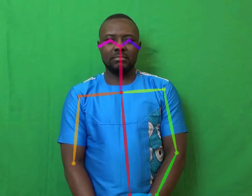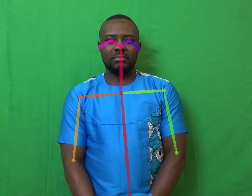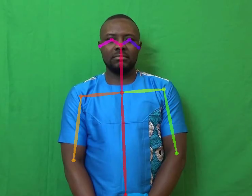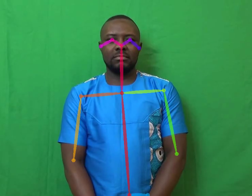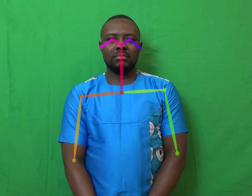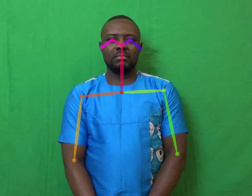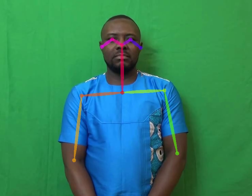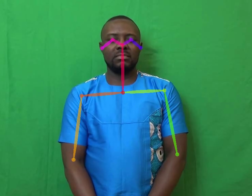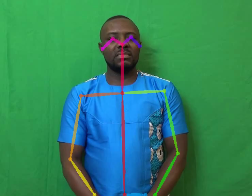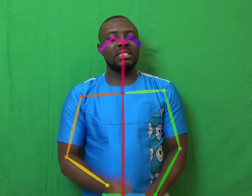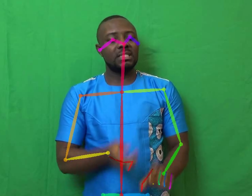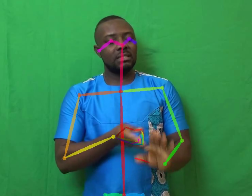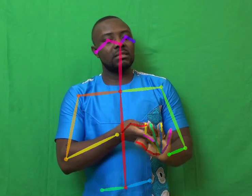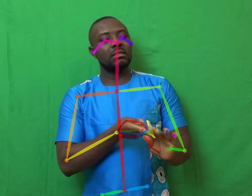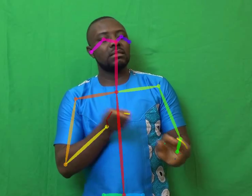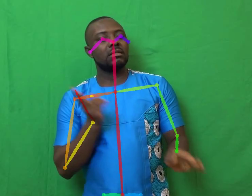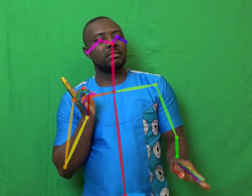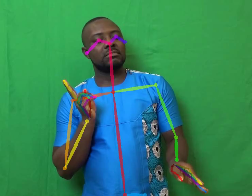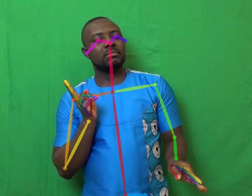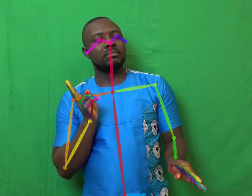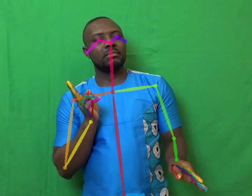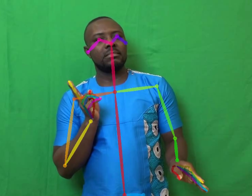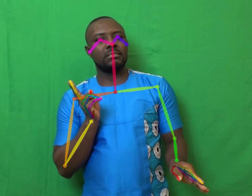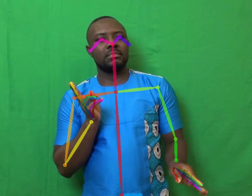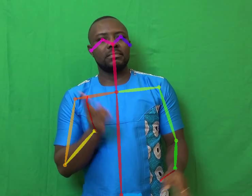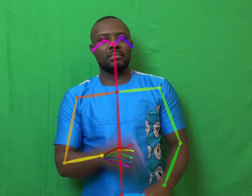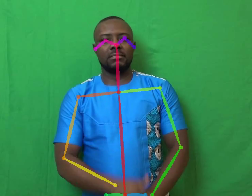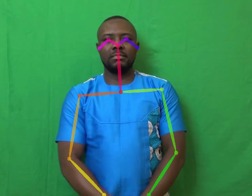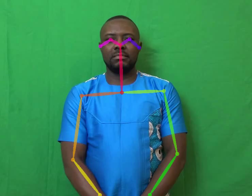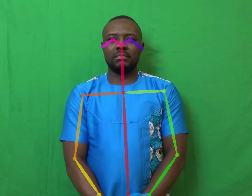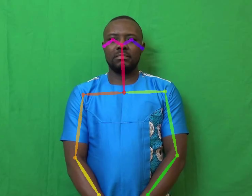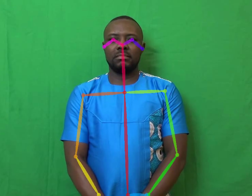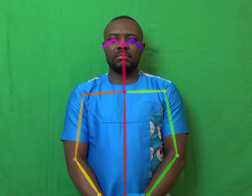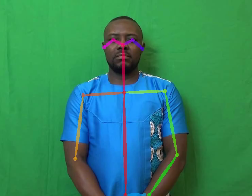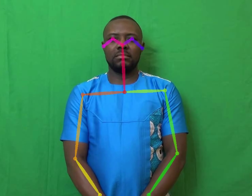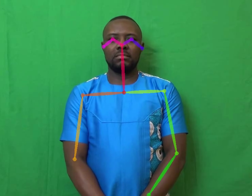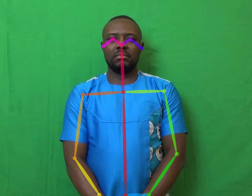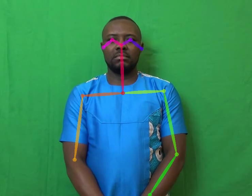withdrawal or quit